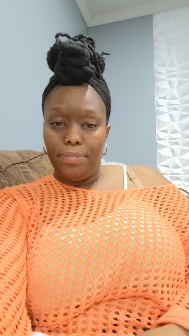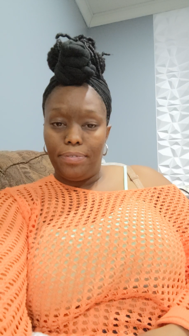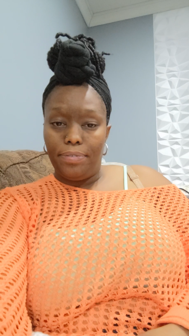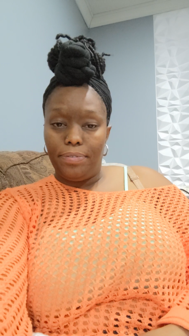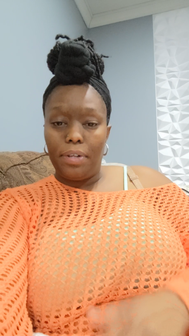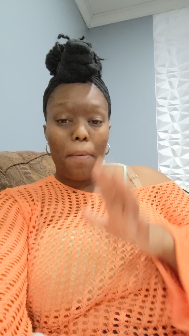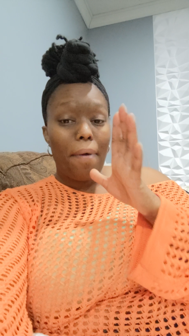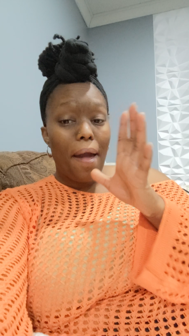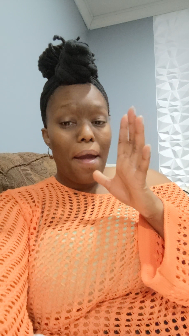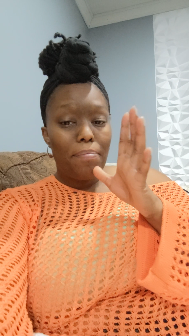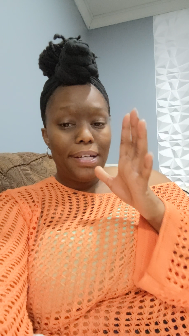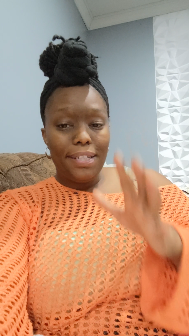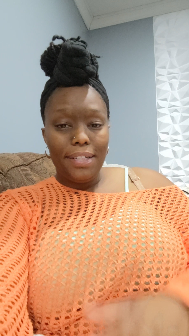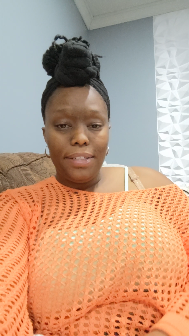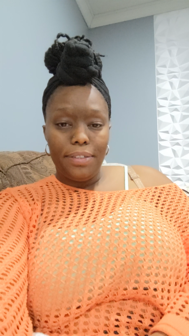mommy